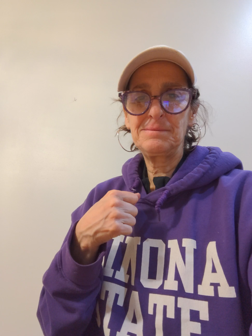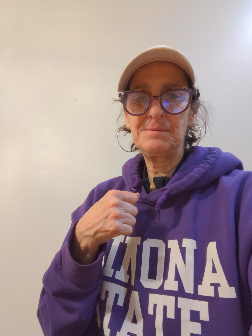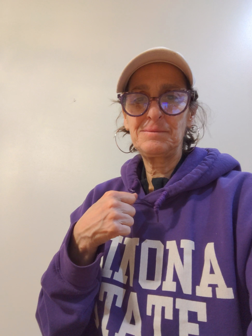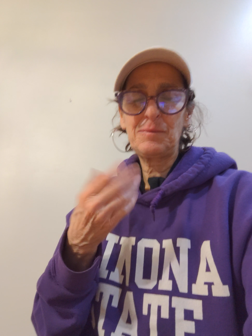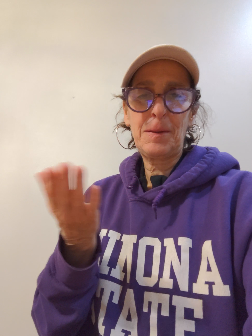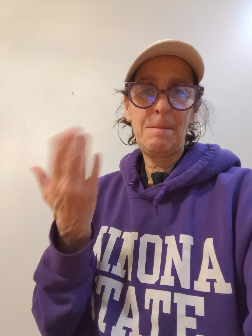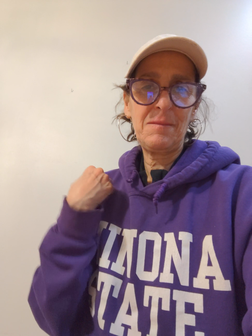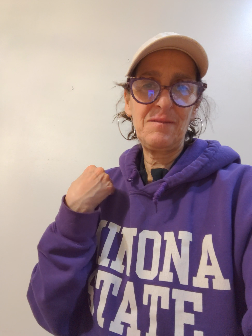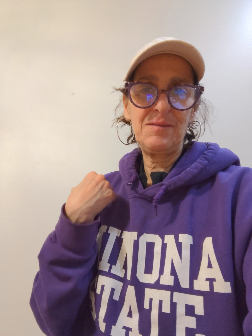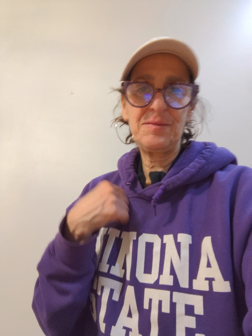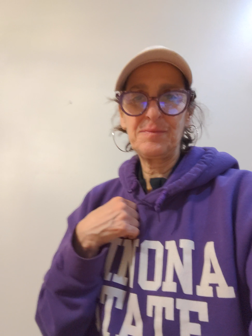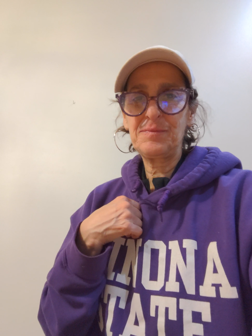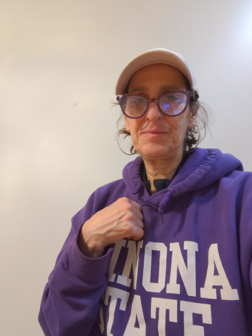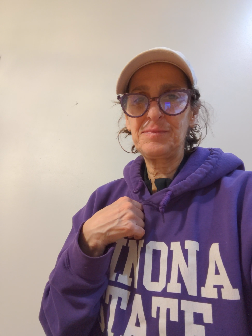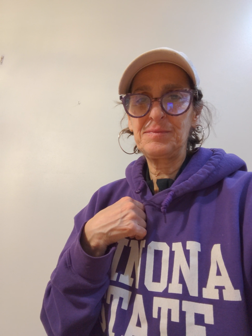before